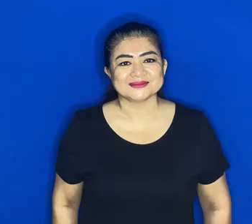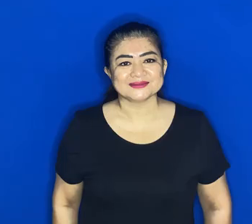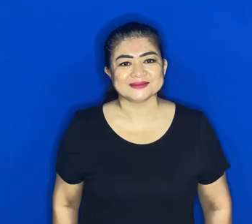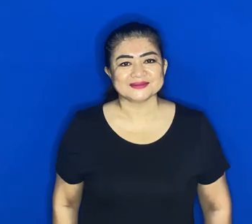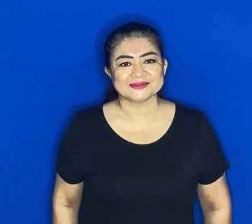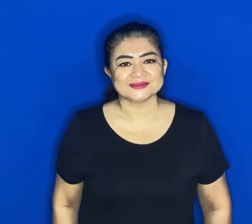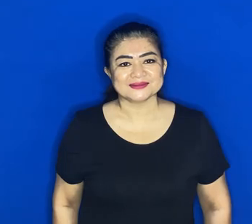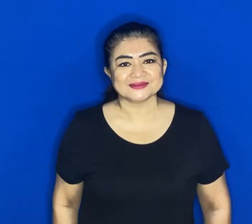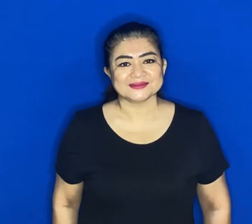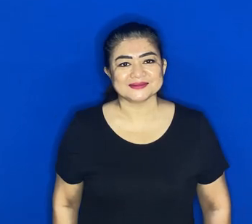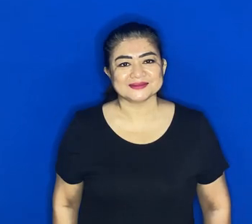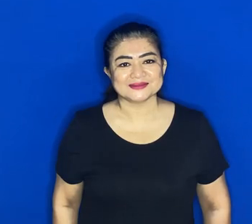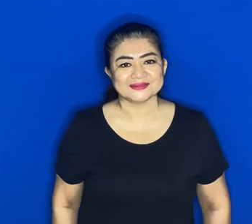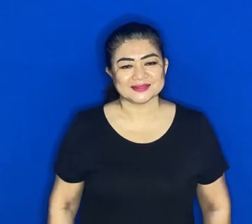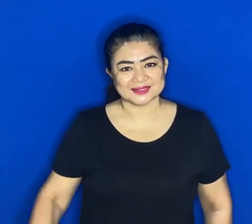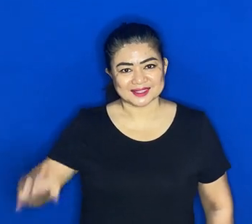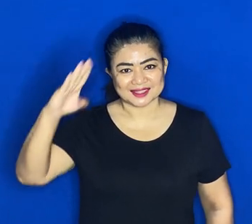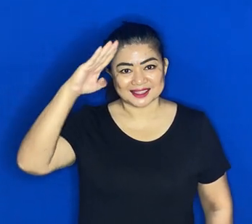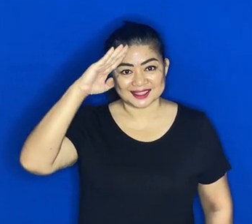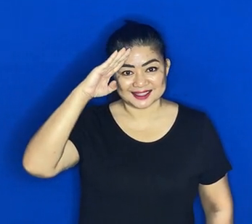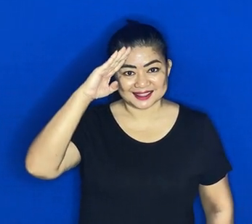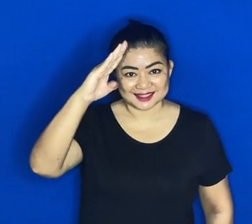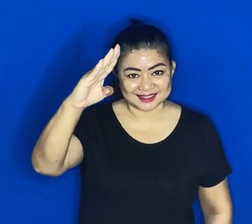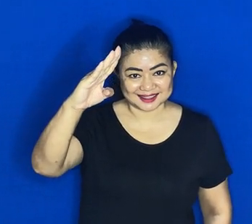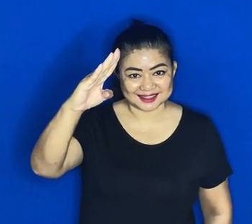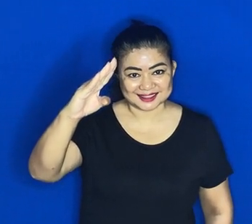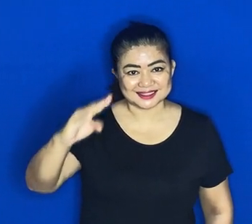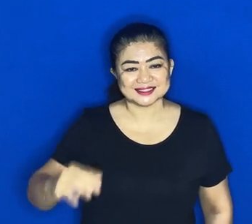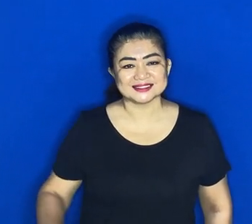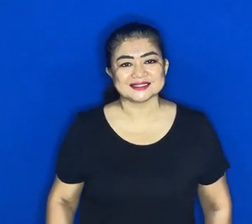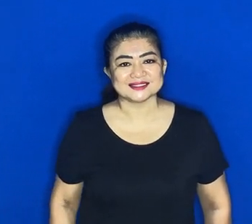hello